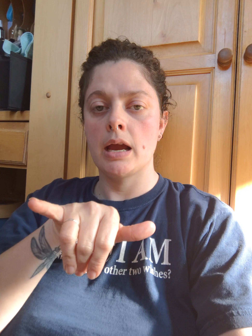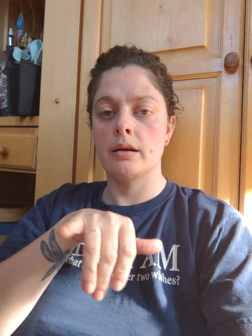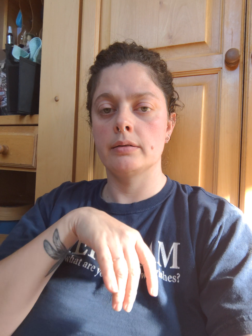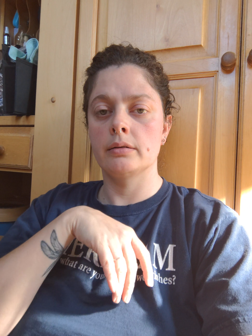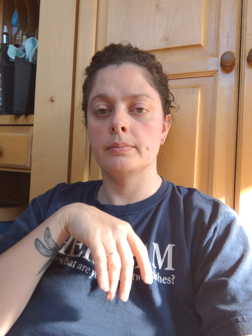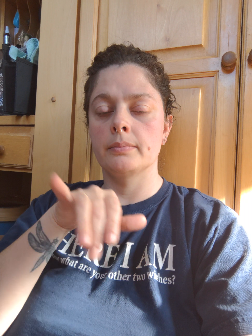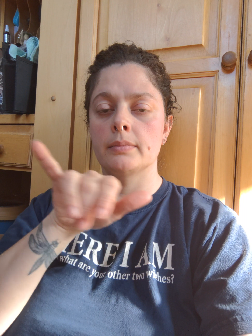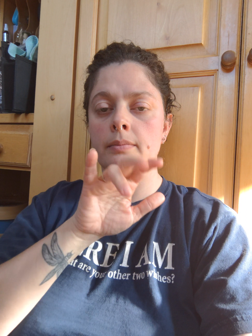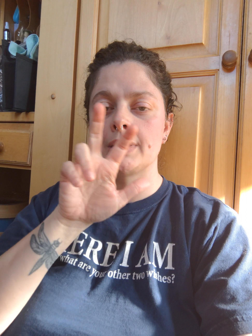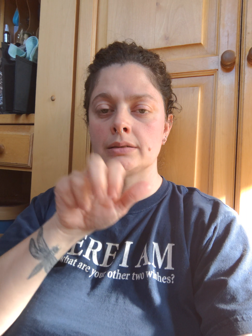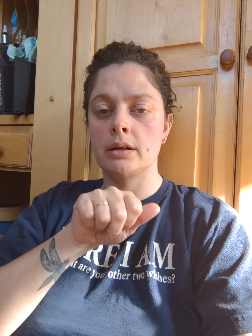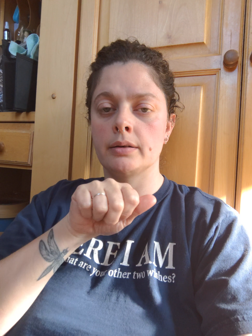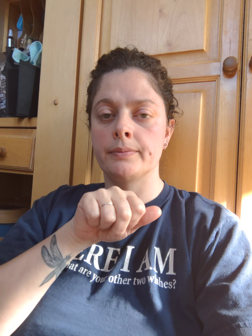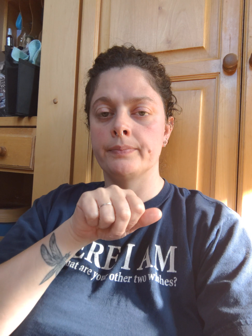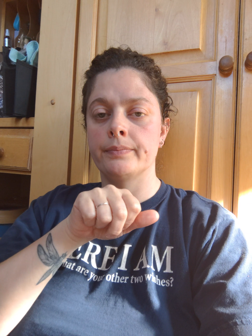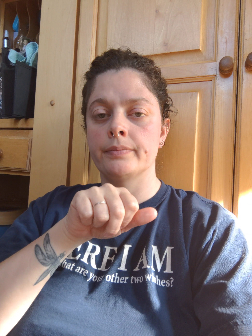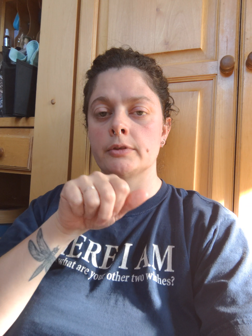pizza